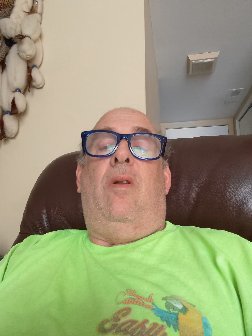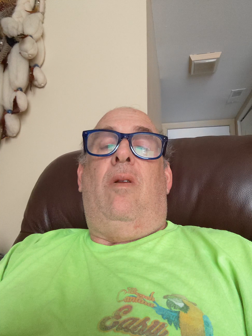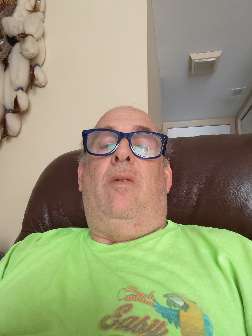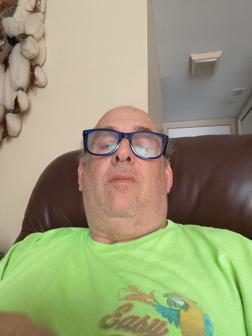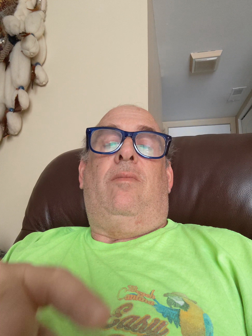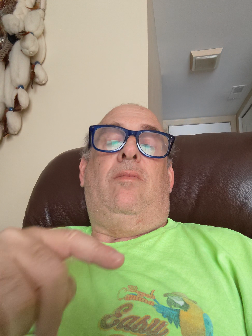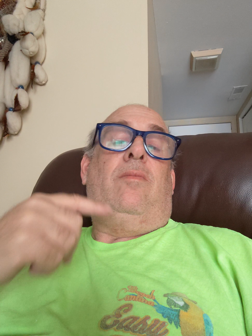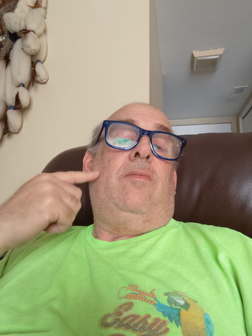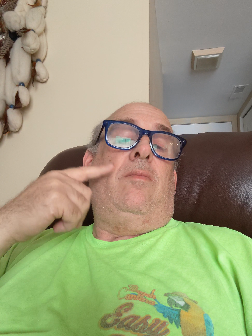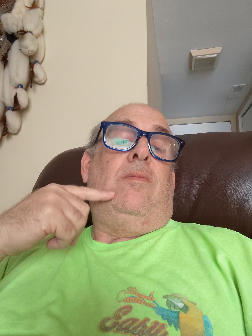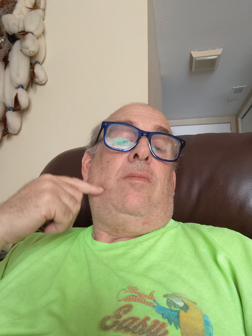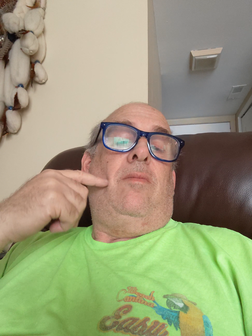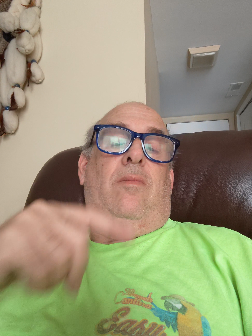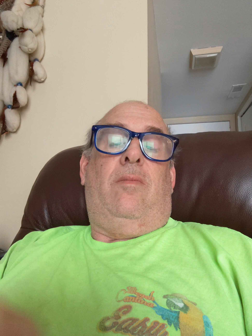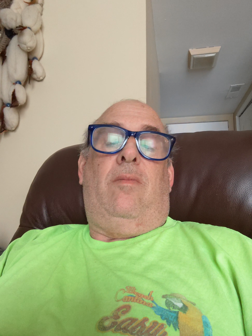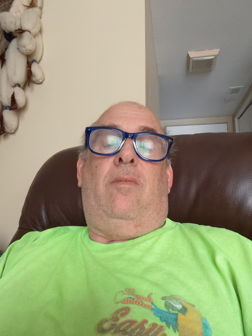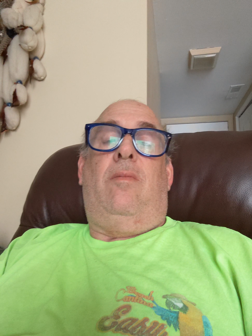cheek